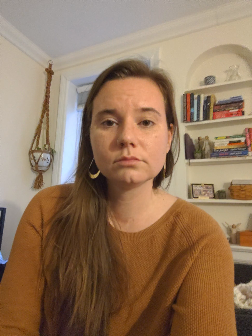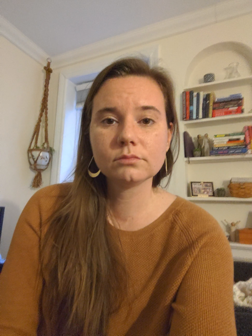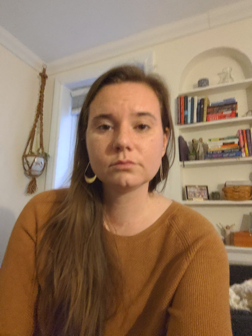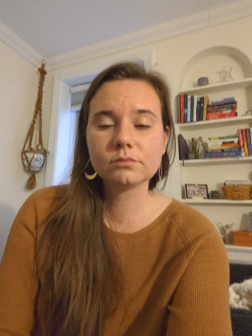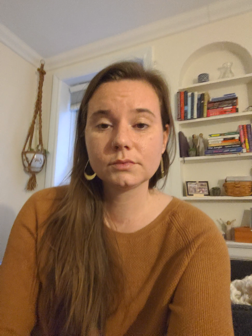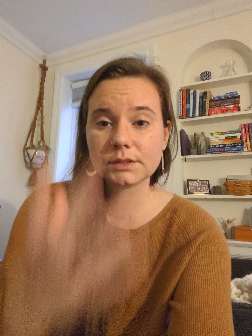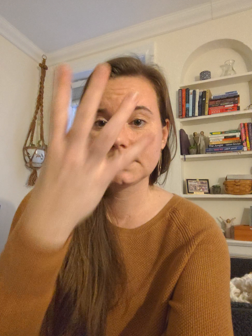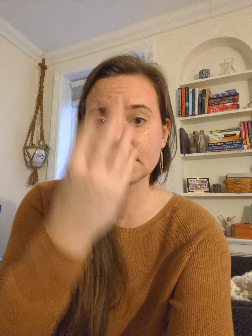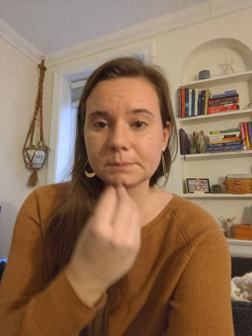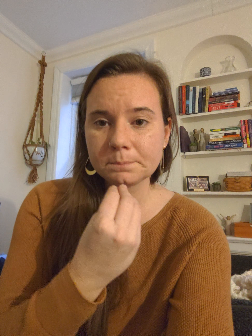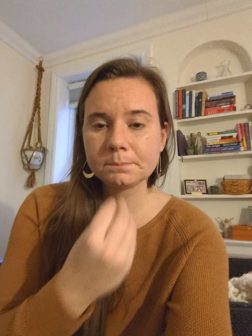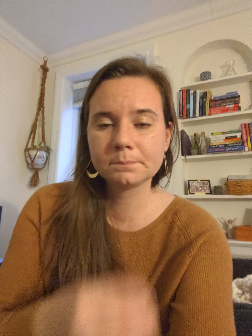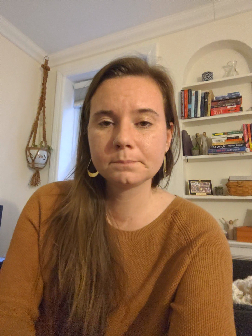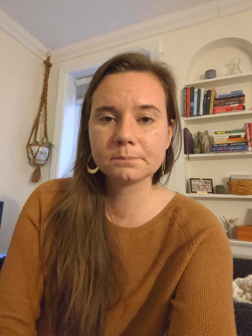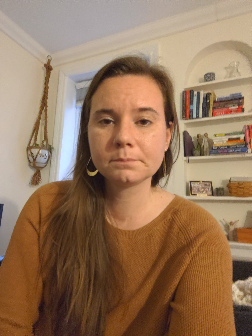sleep